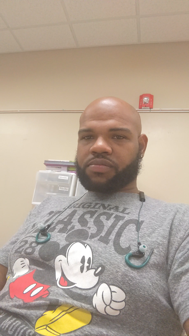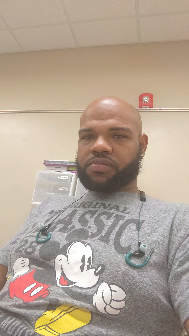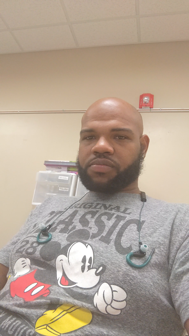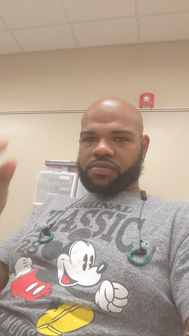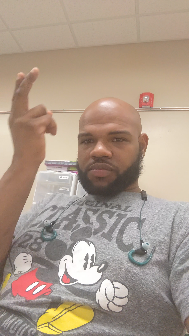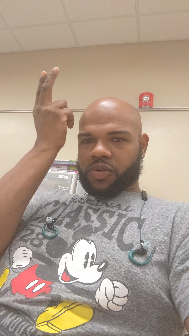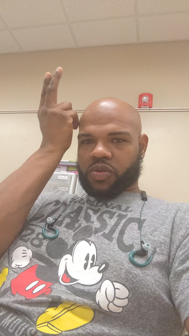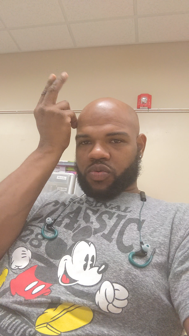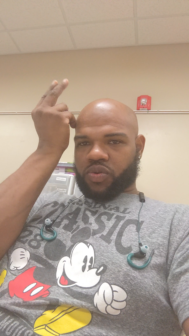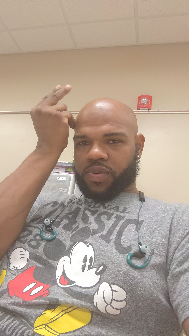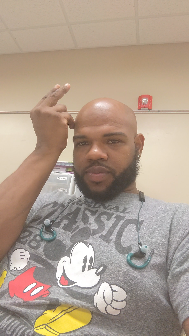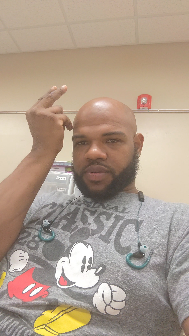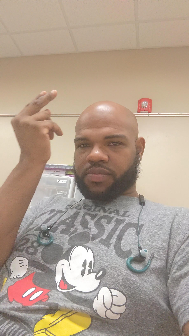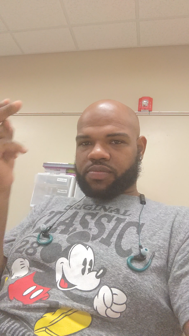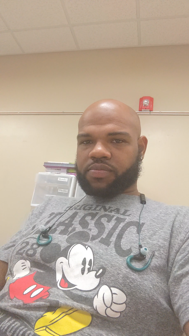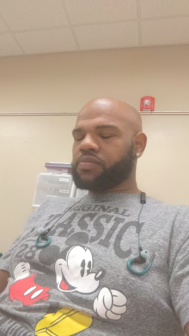rabbit